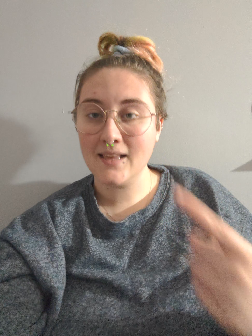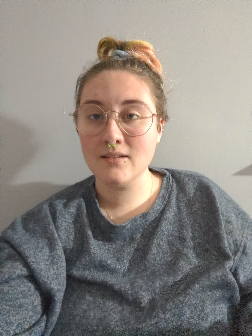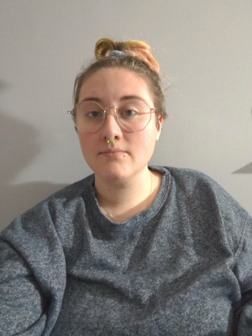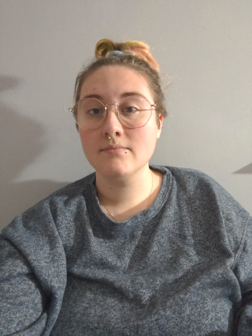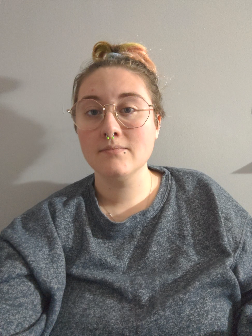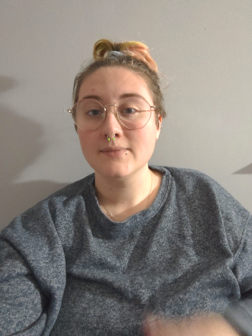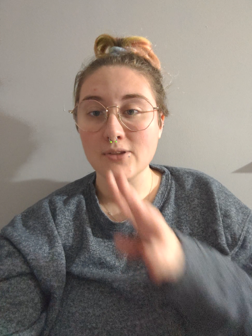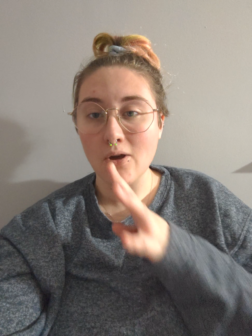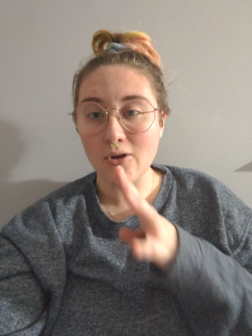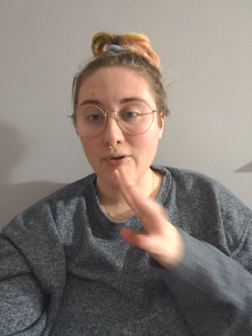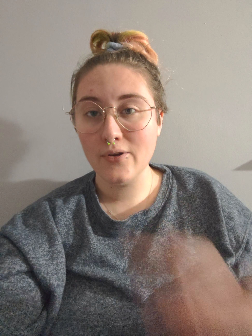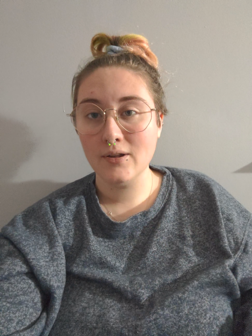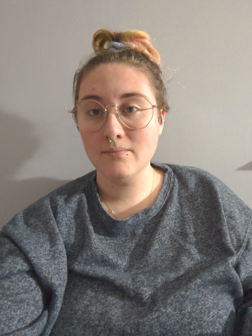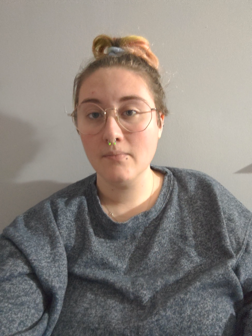talk